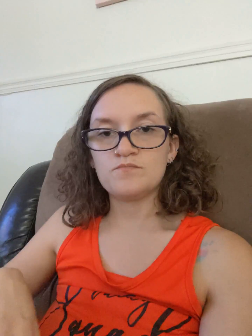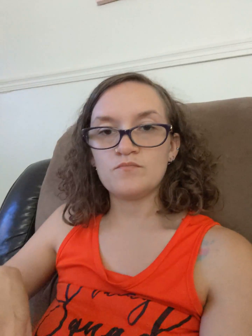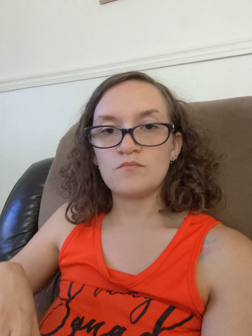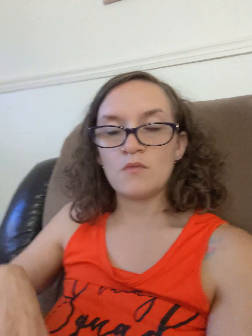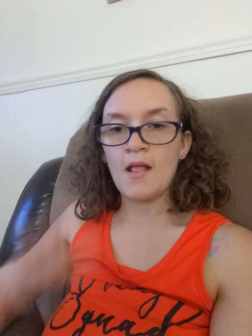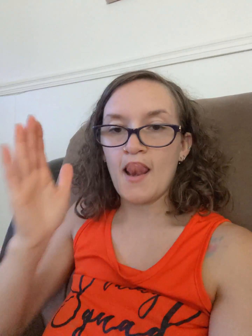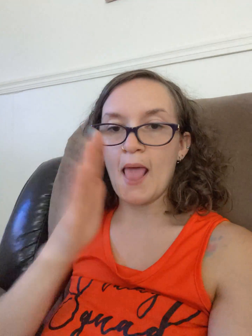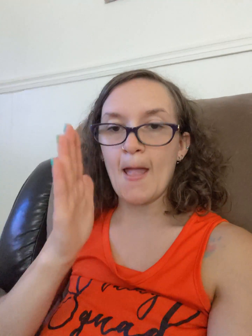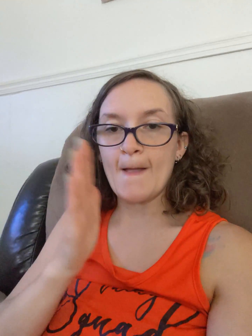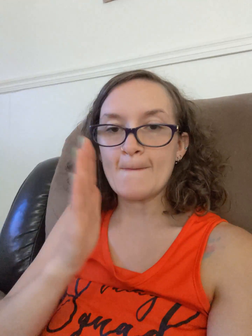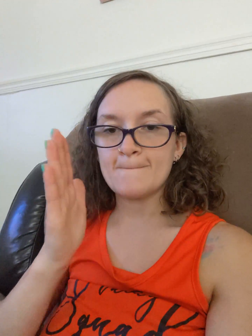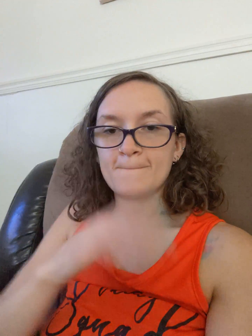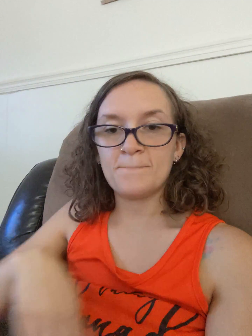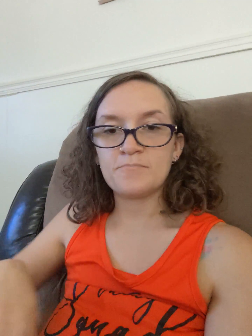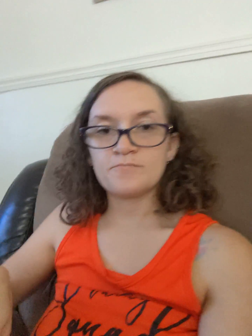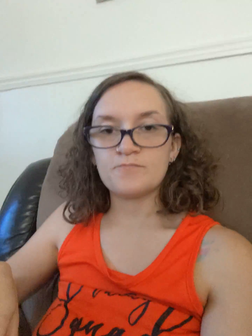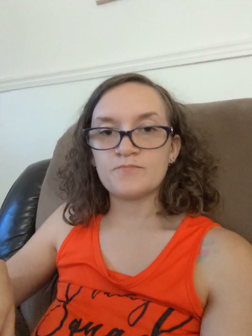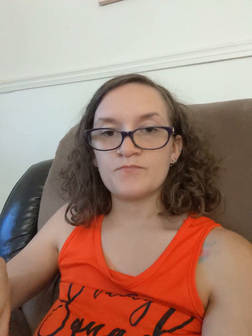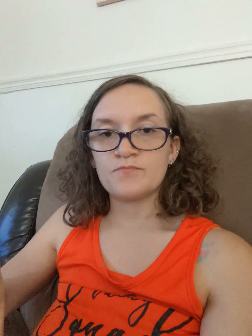clap